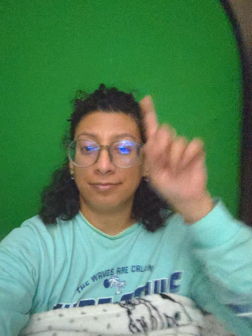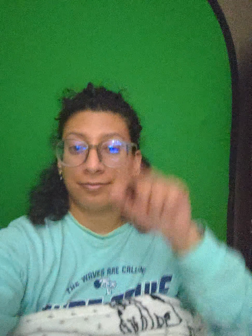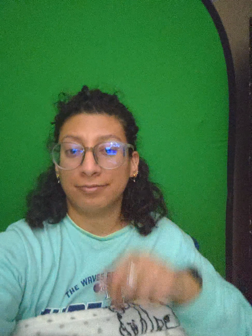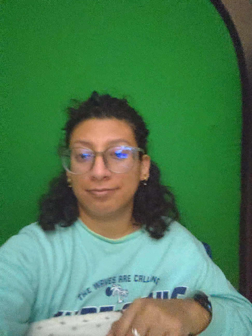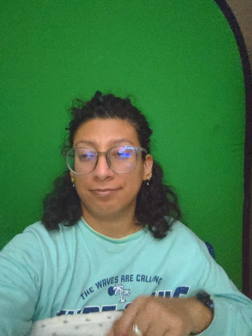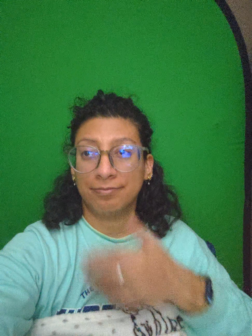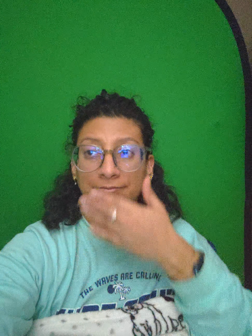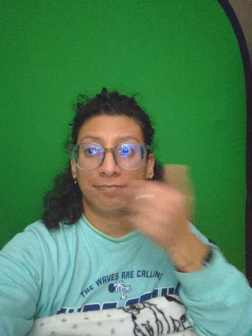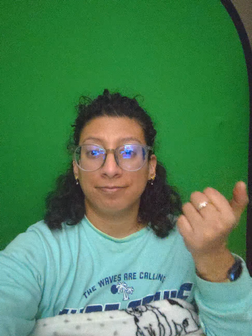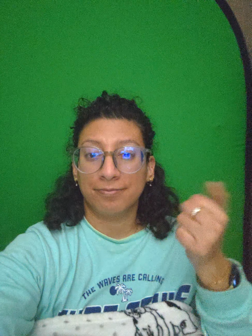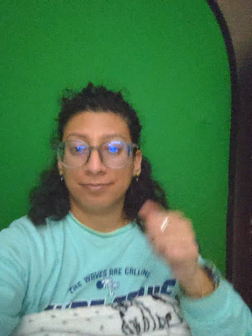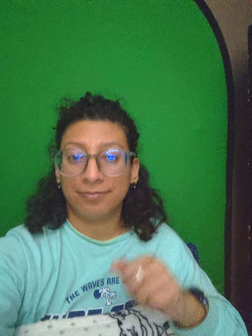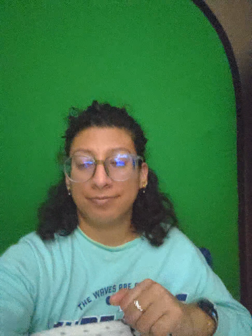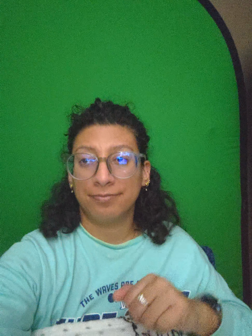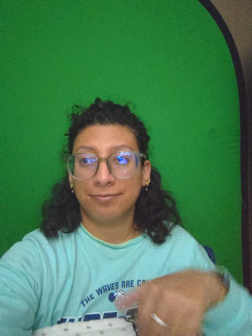better